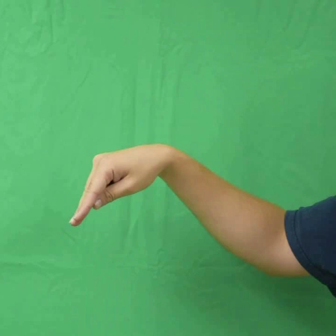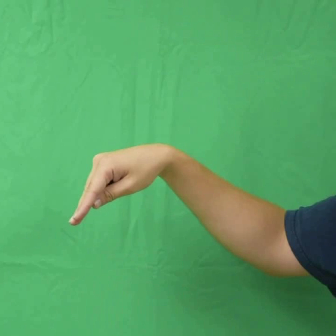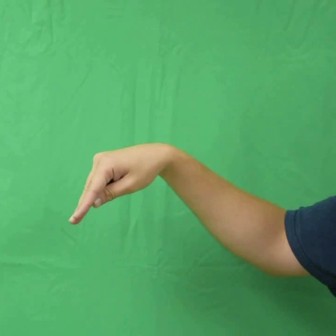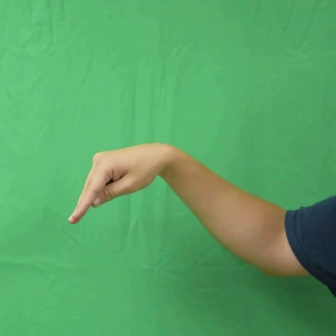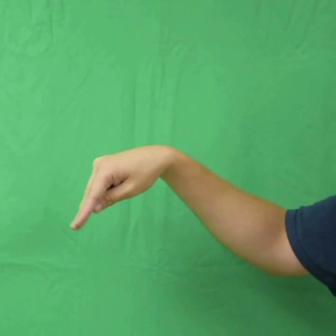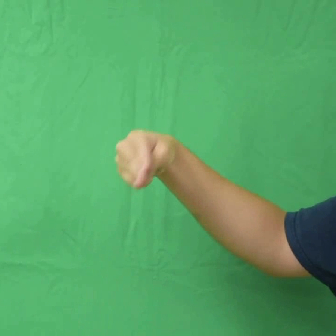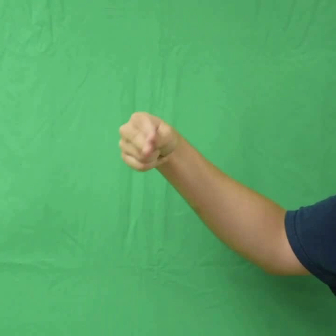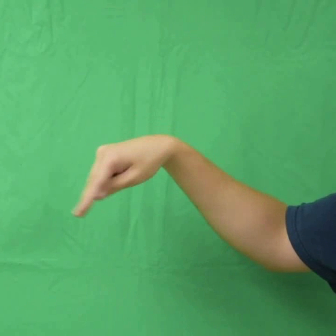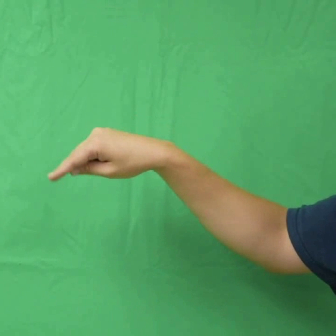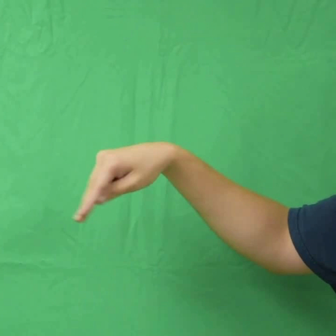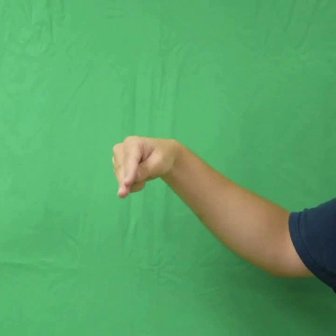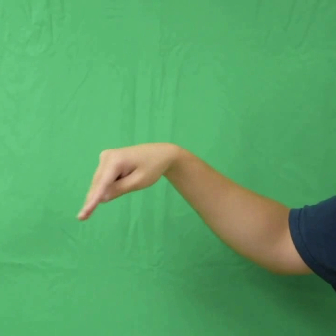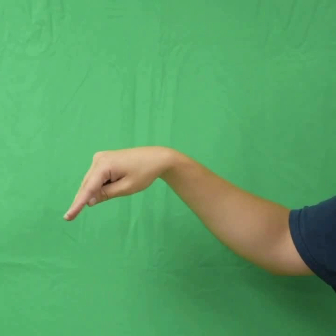Ñ